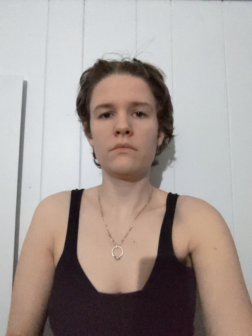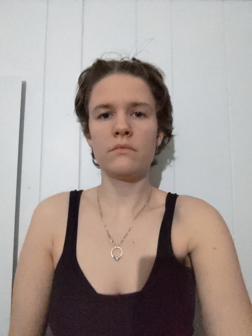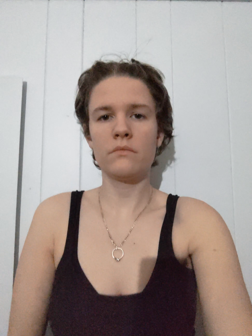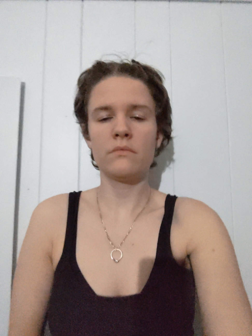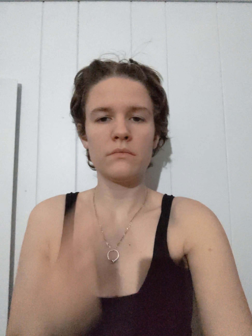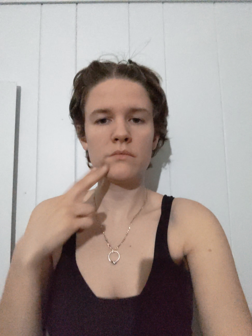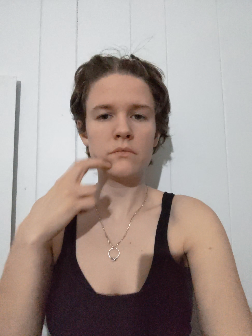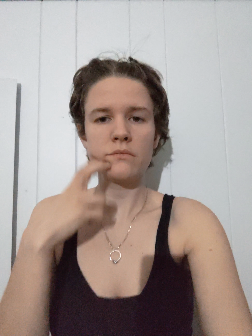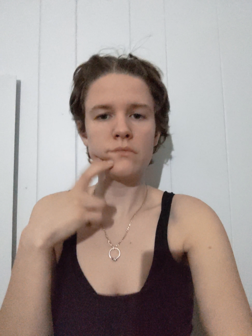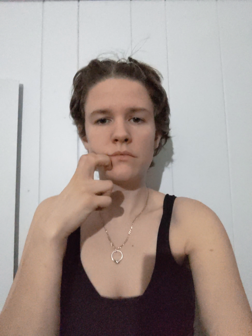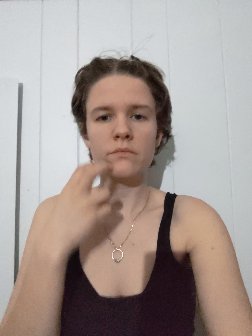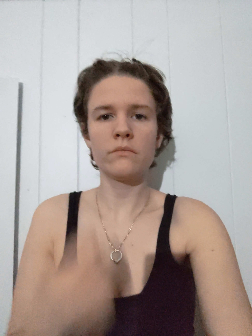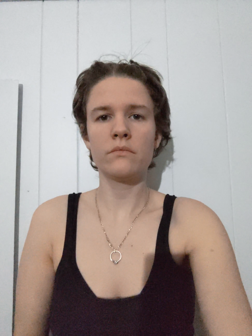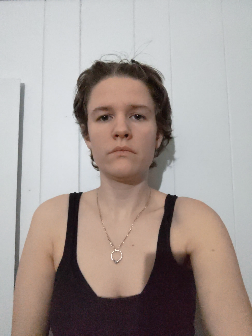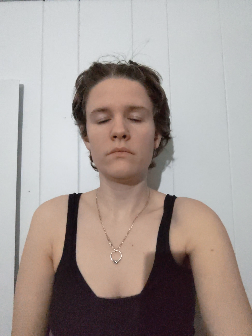gum